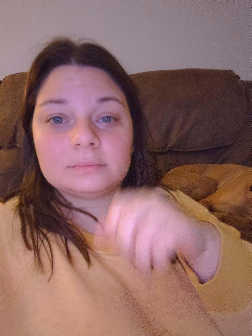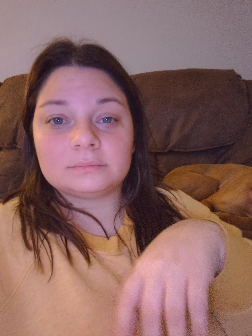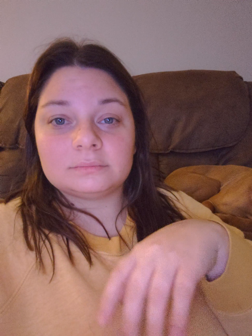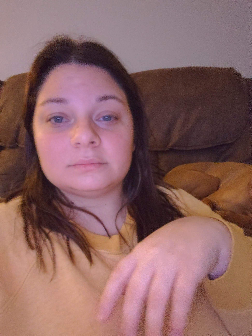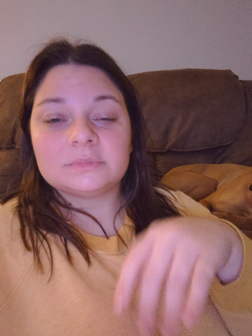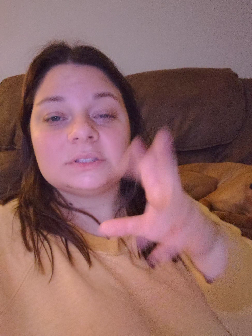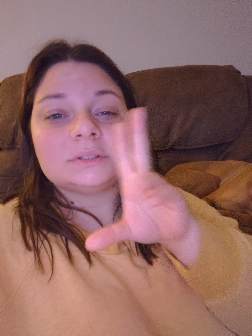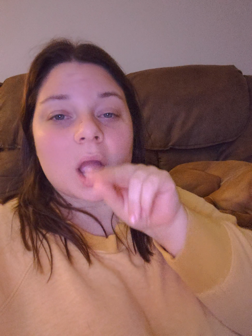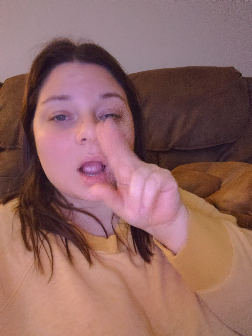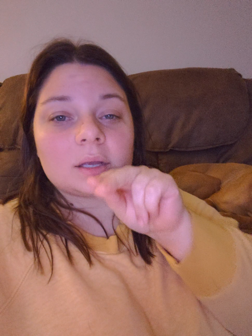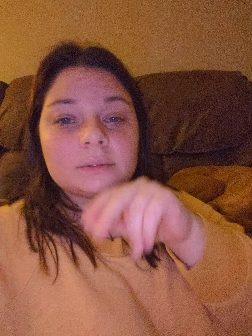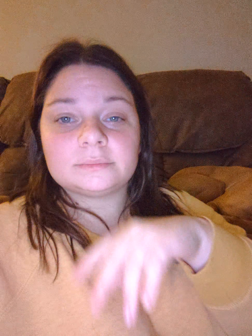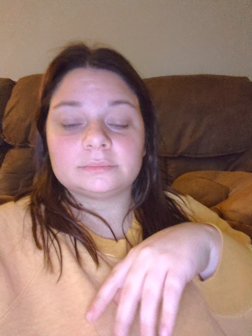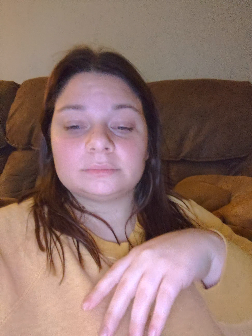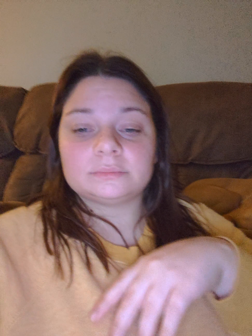duck